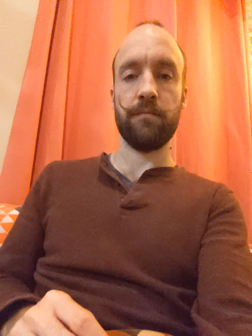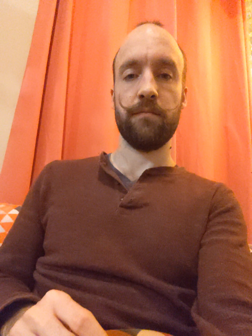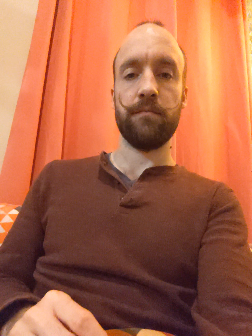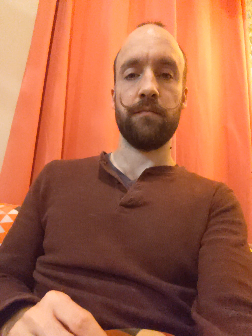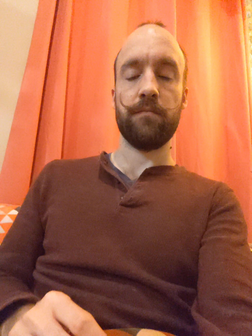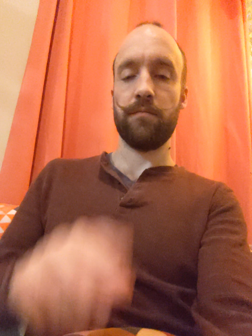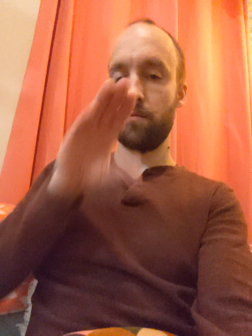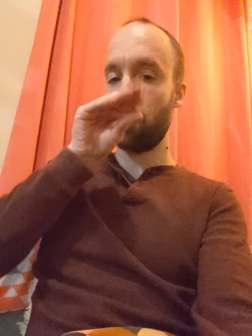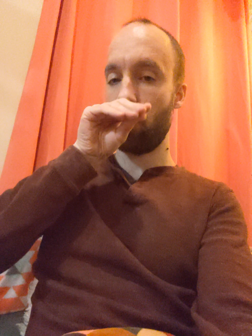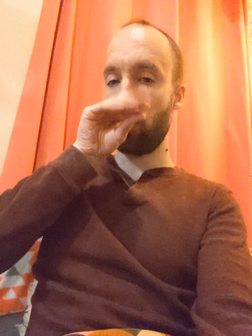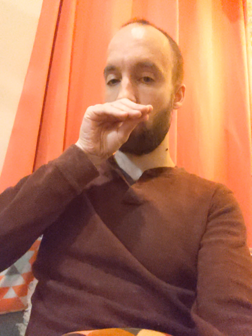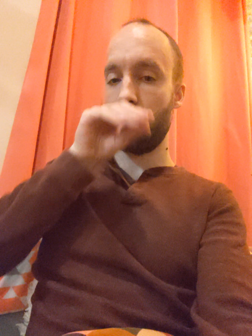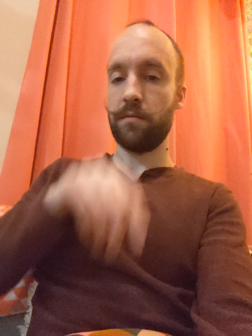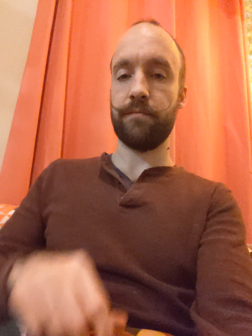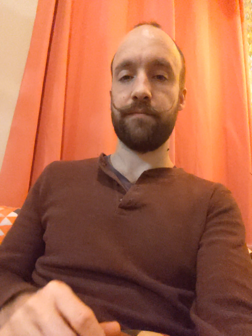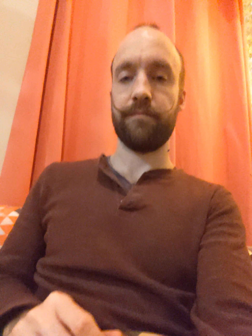goose